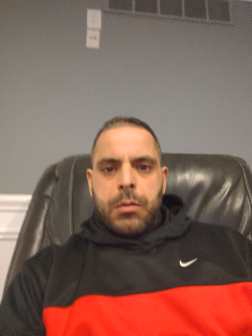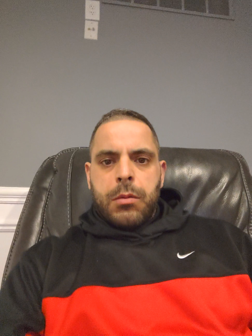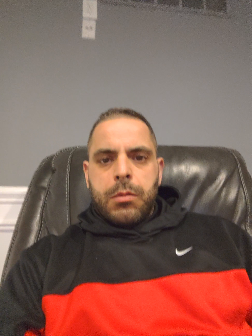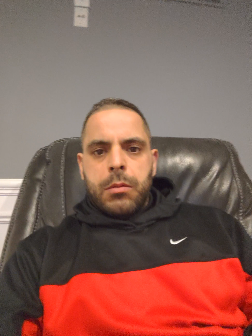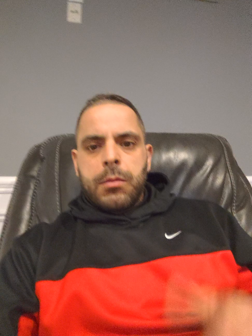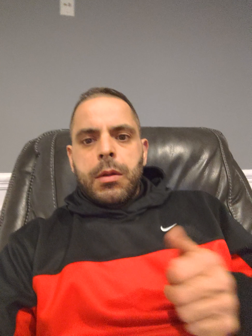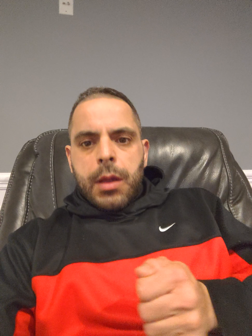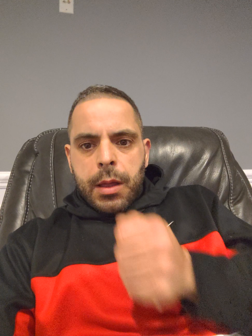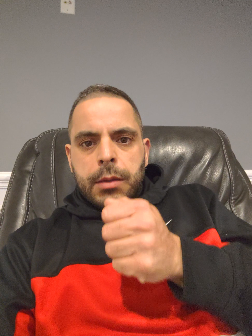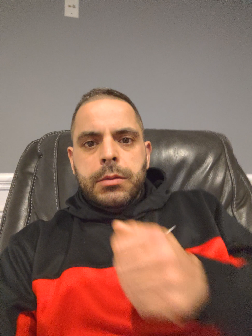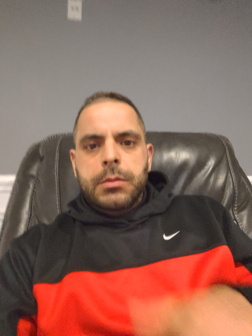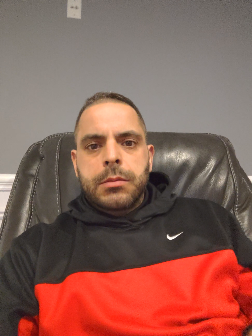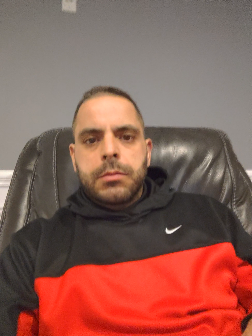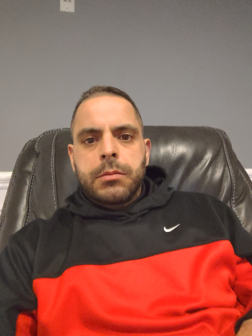hide